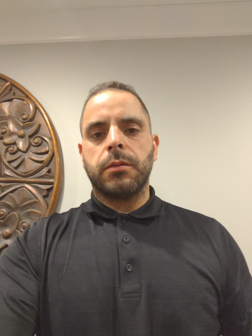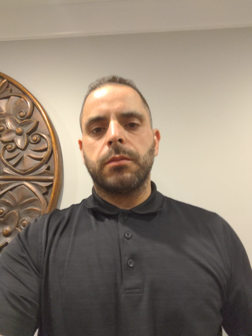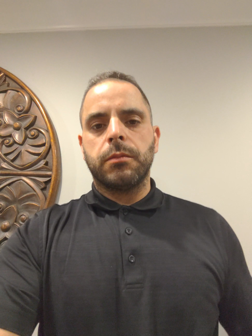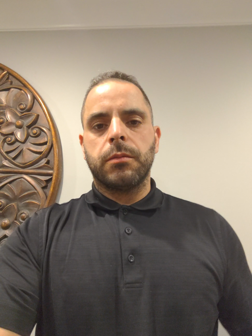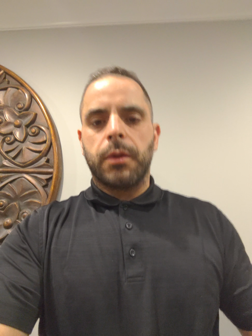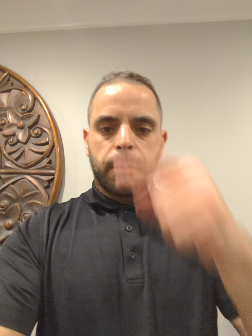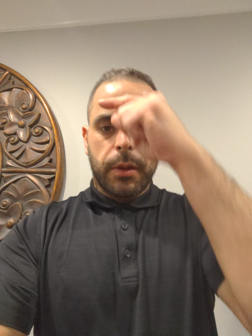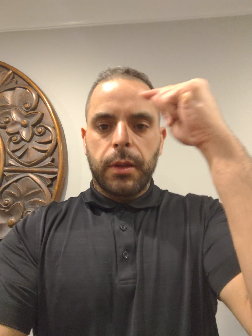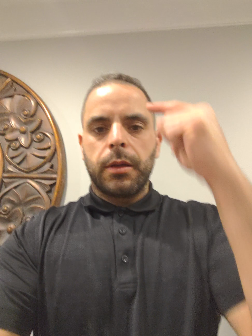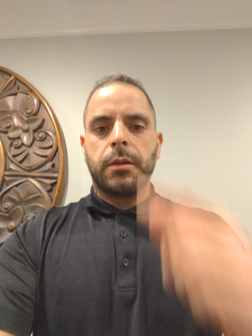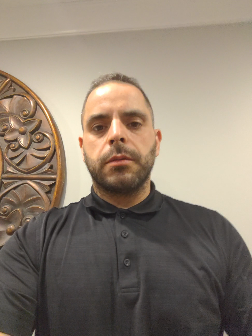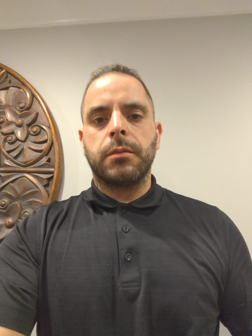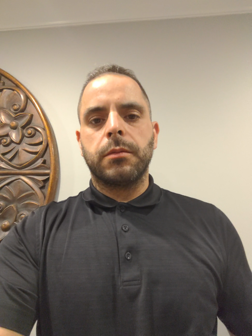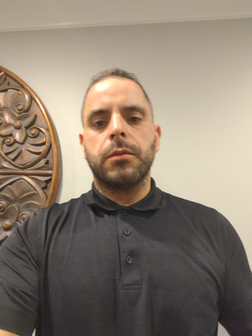black